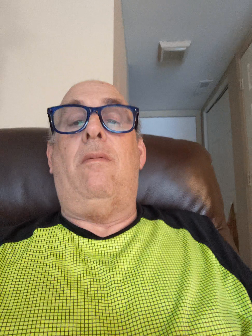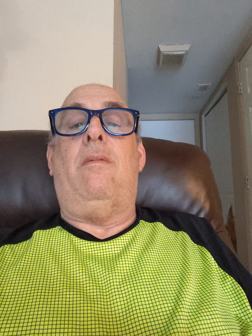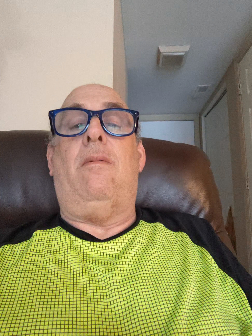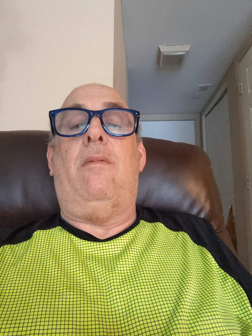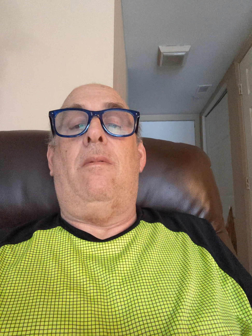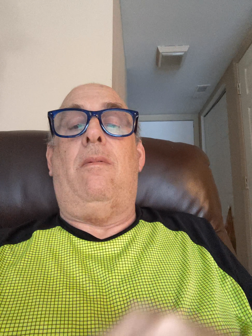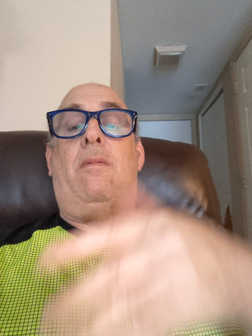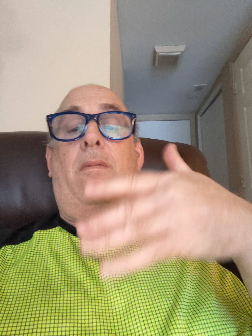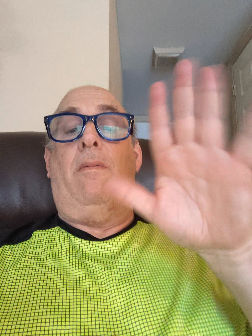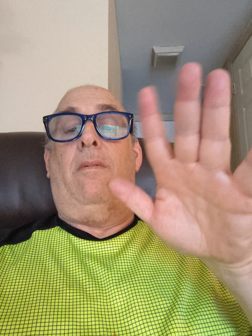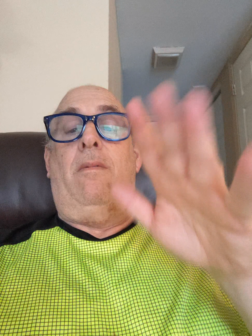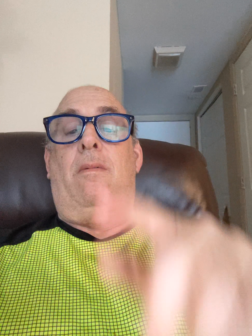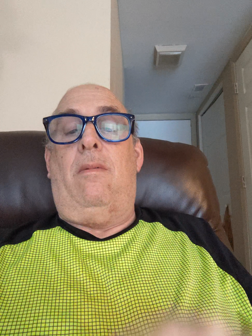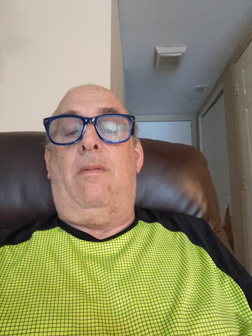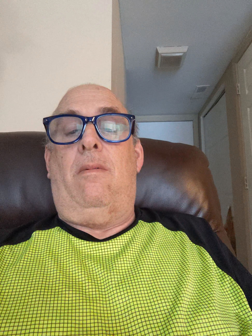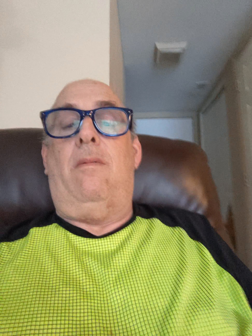finish